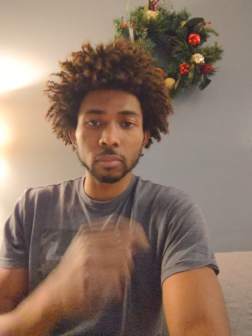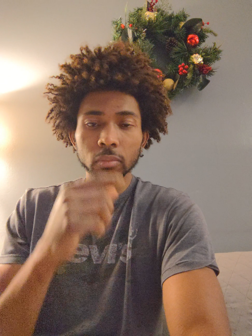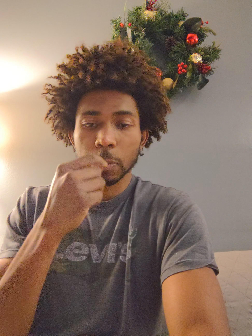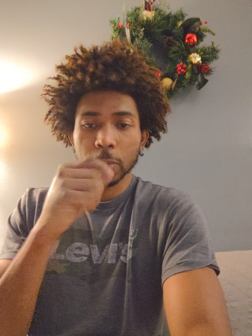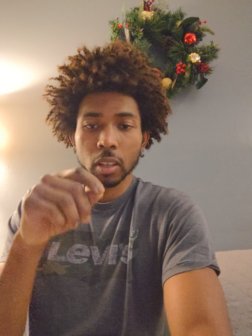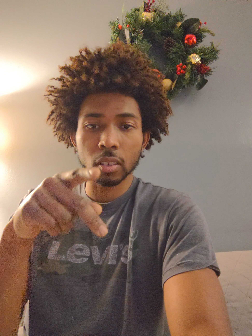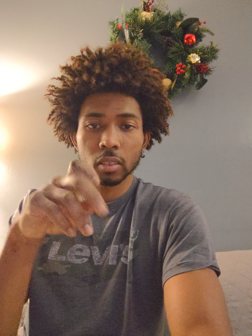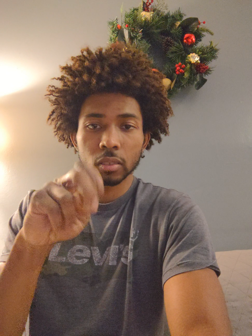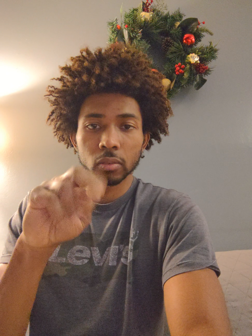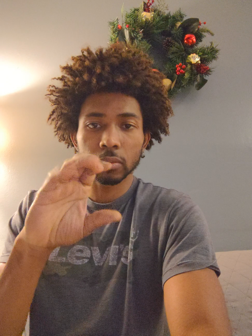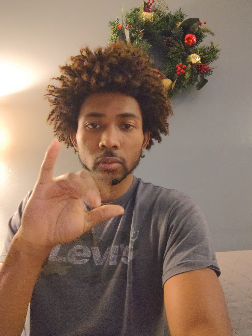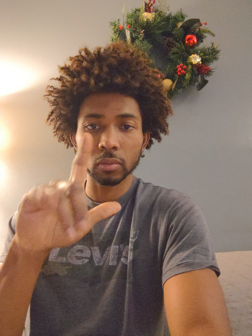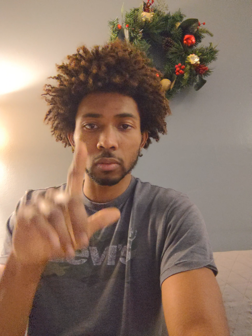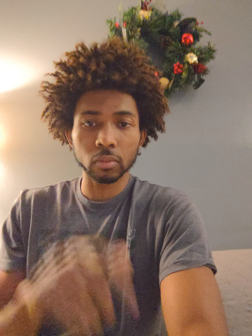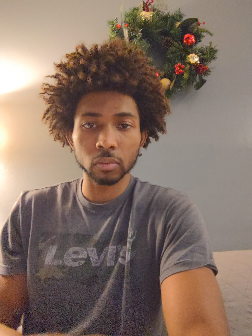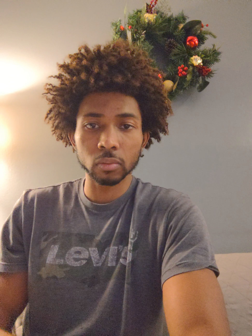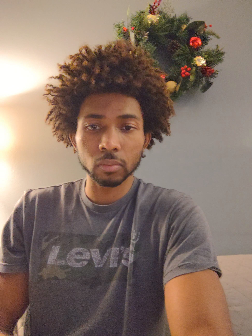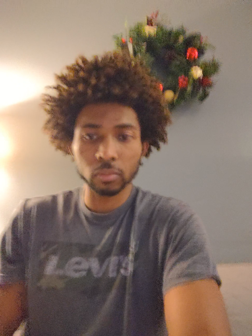pencil